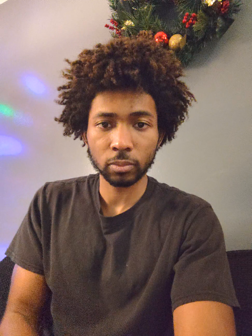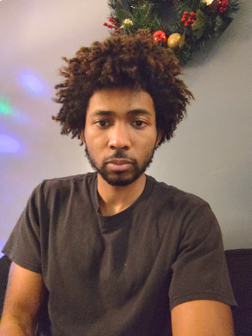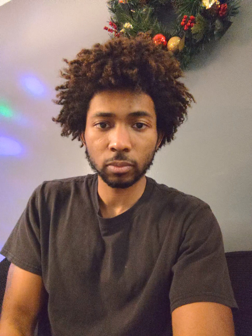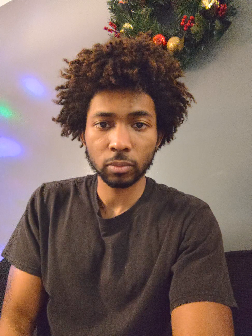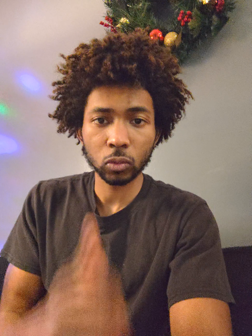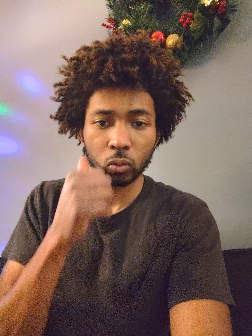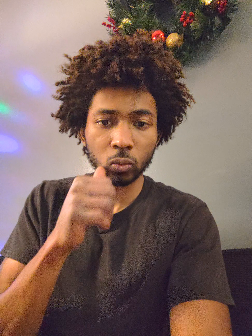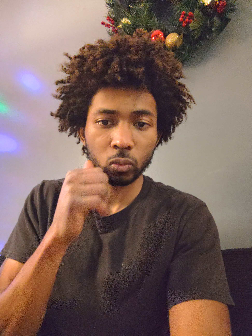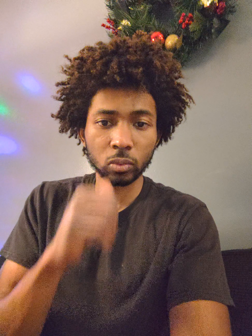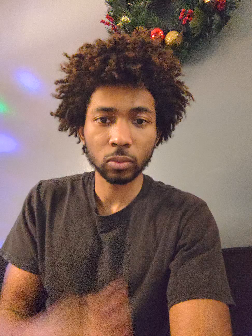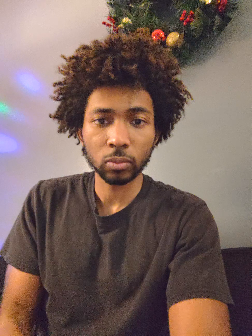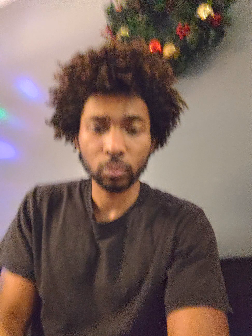girl